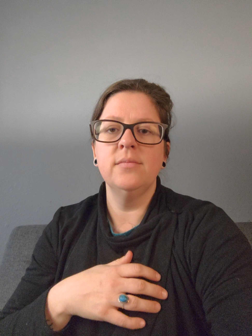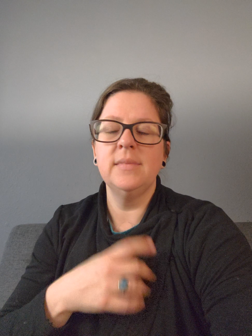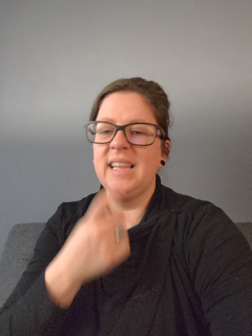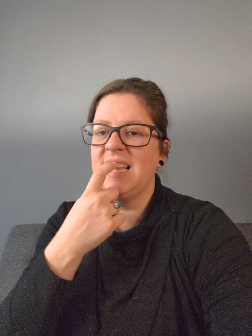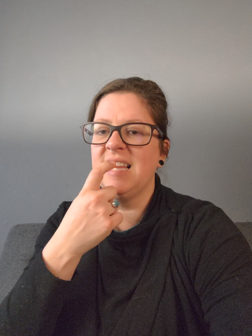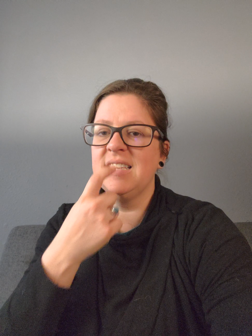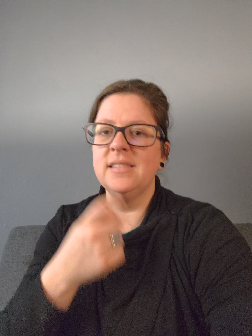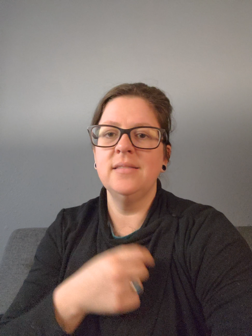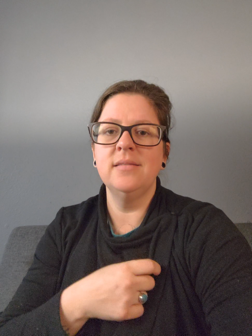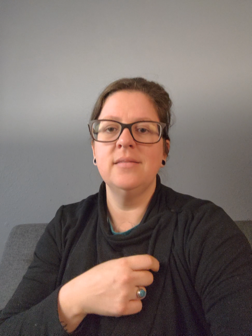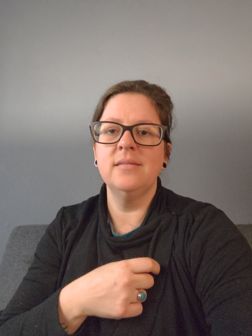window